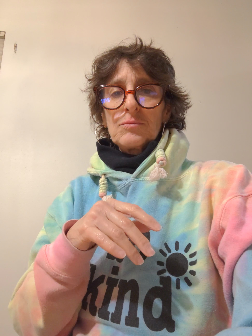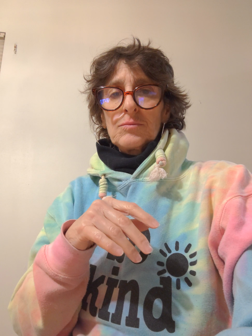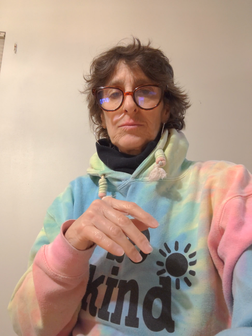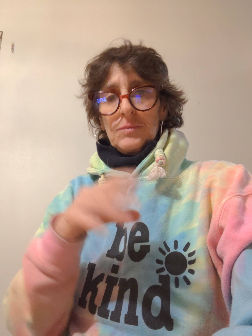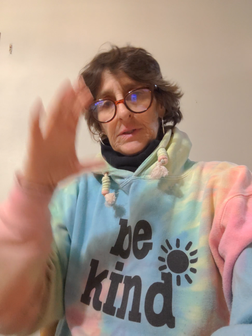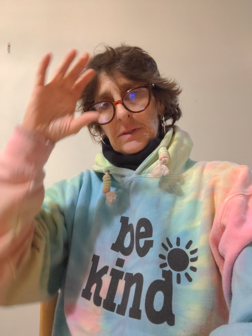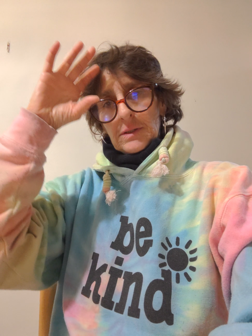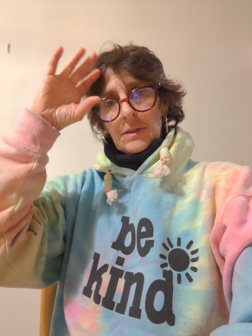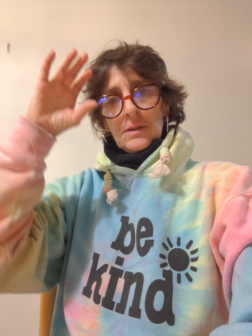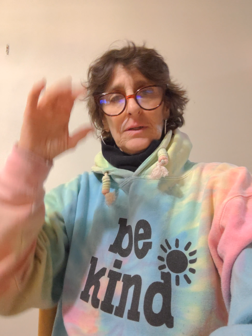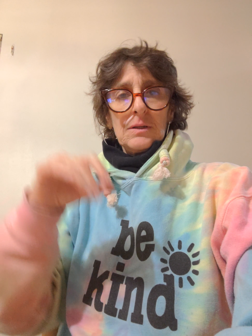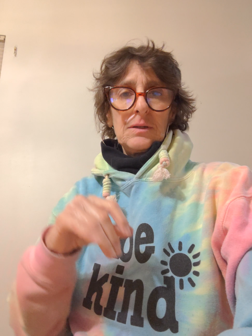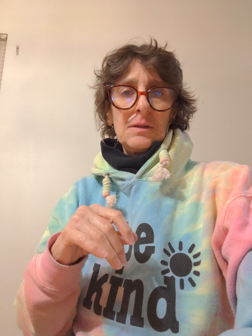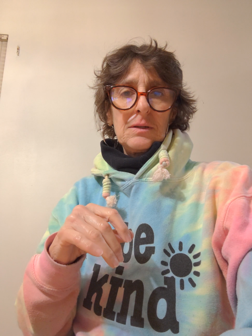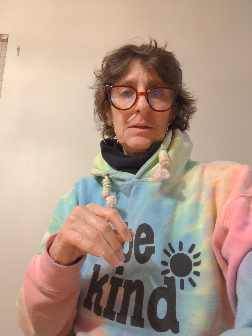sun